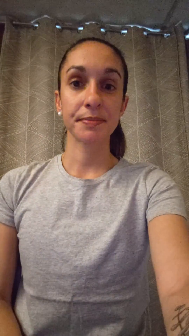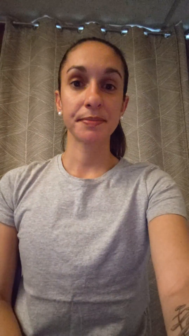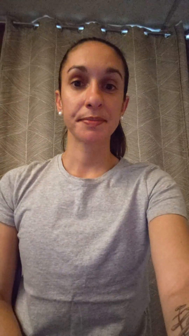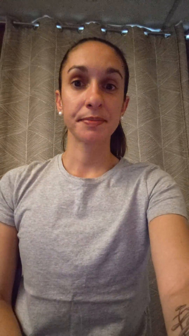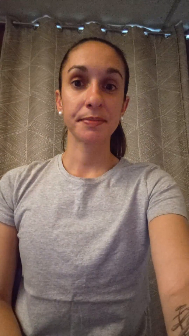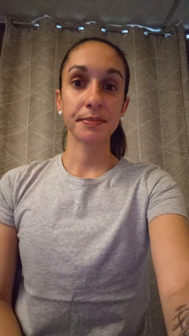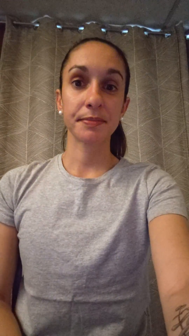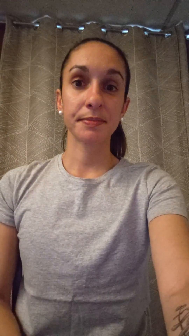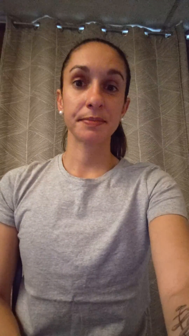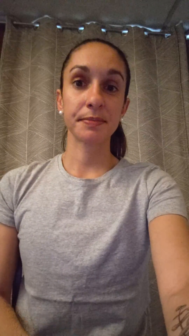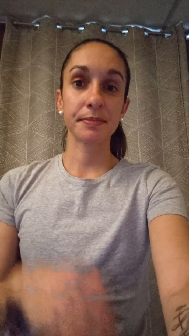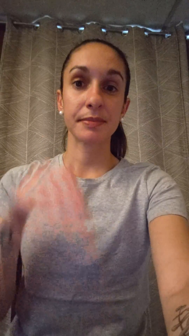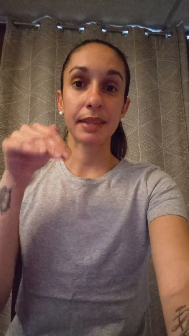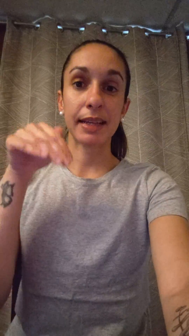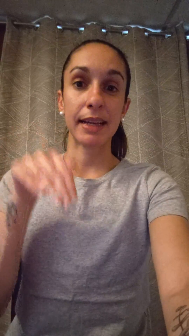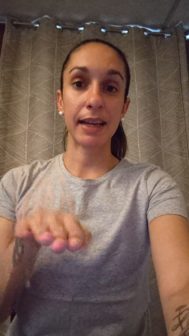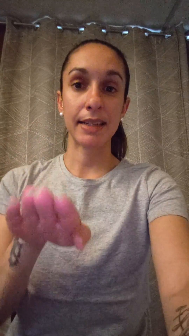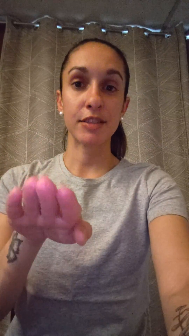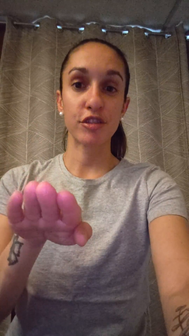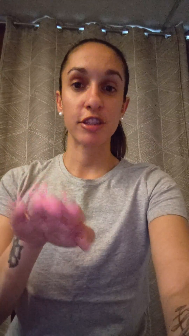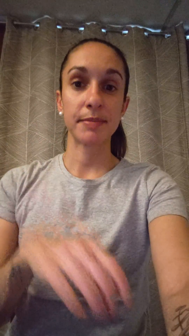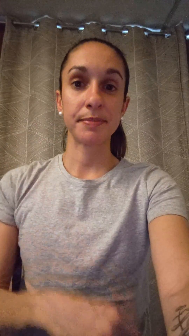enter